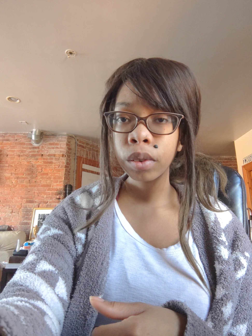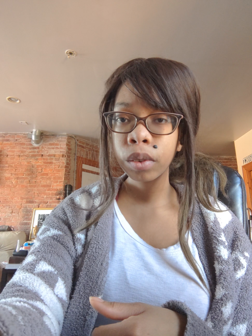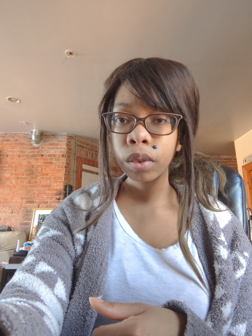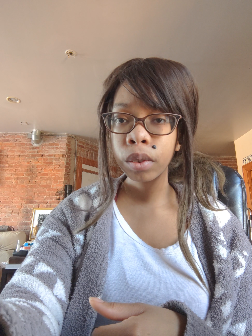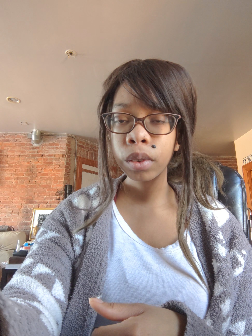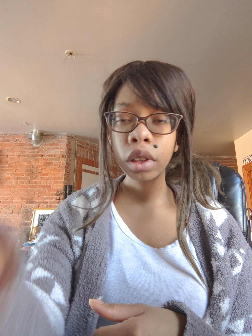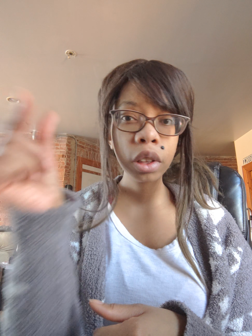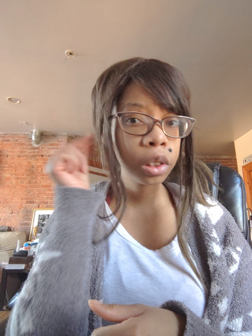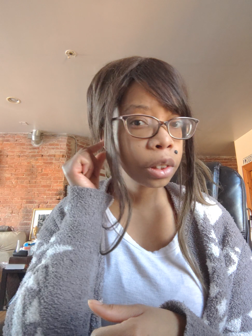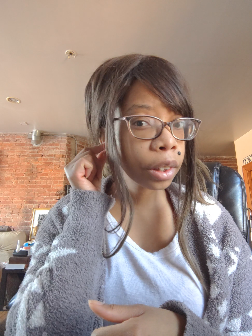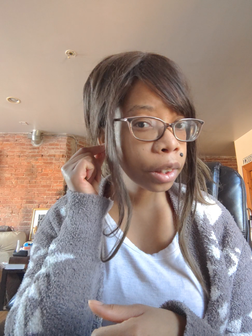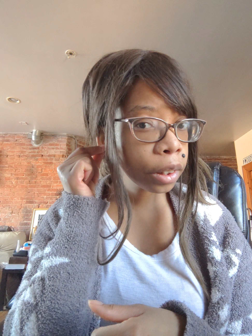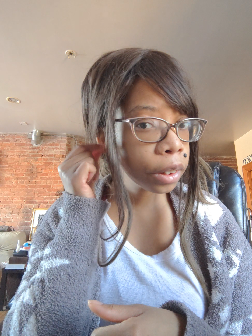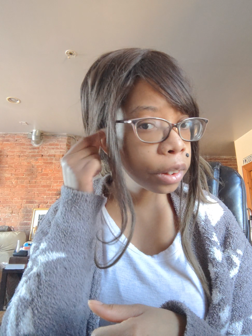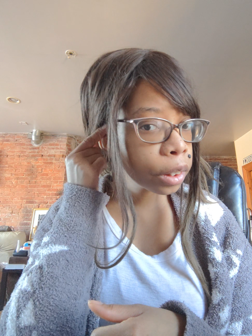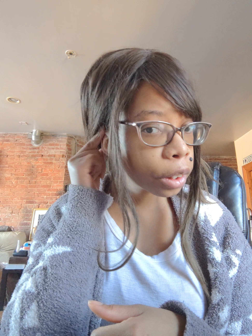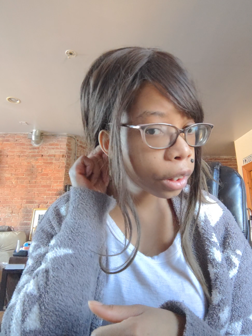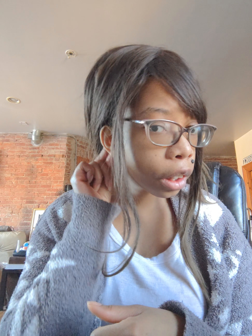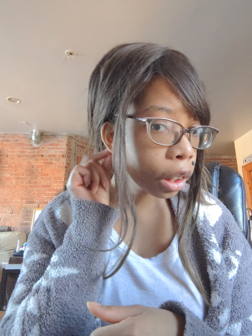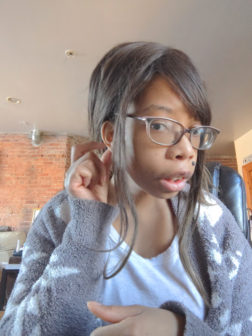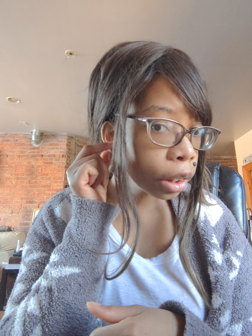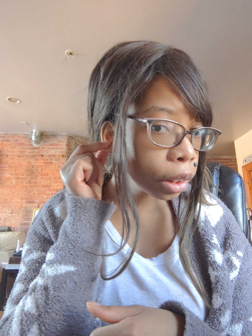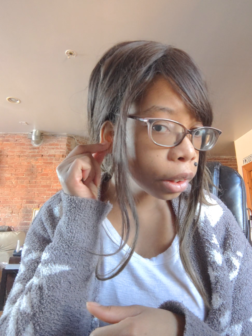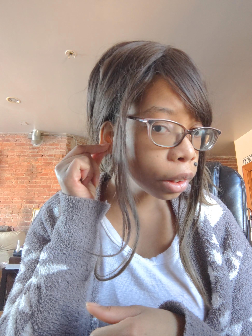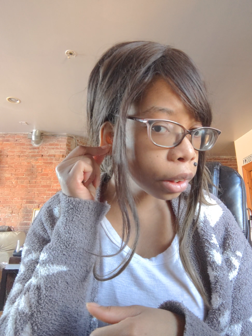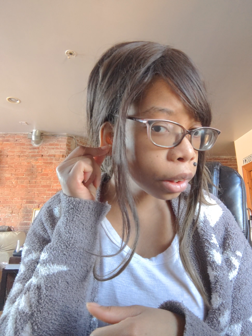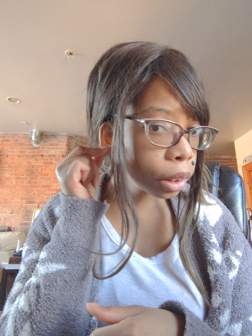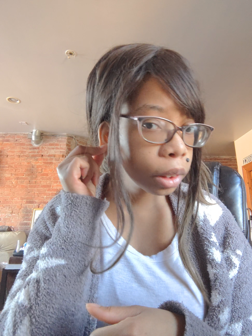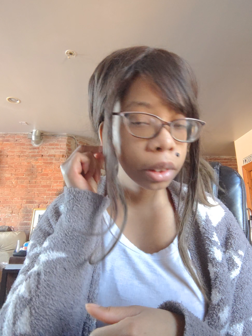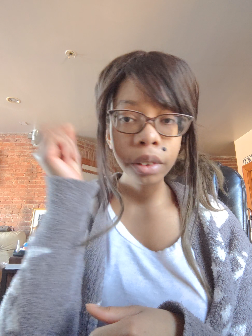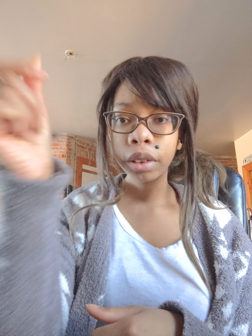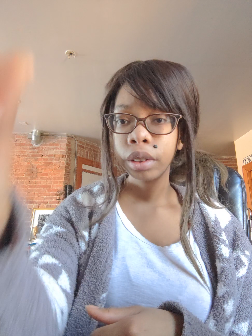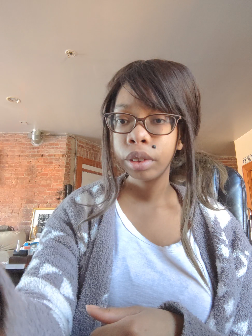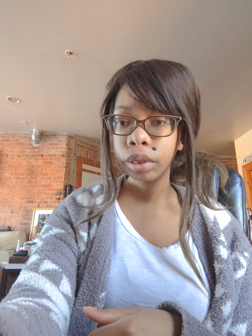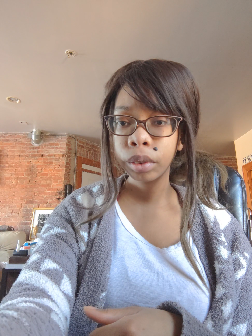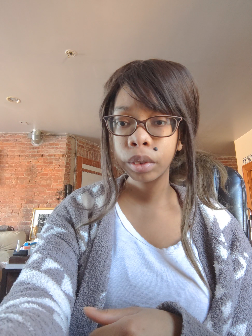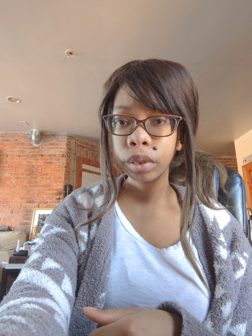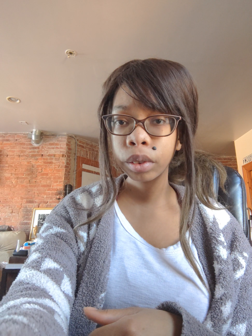ear